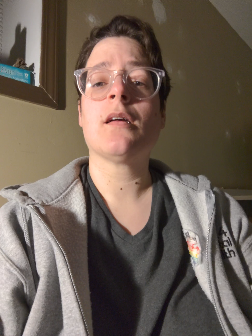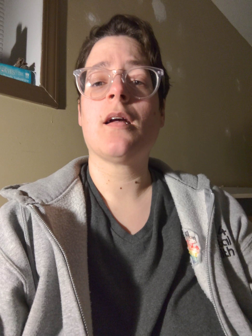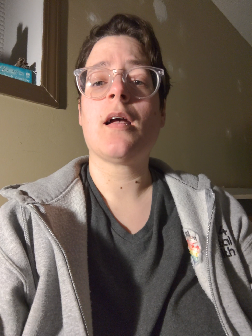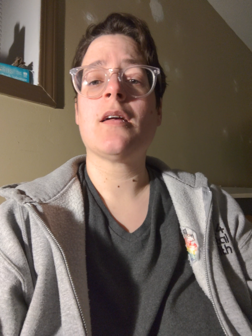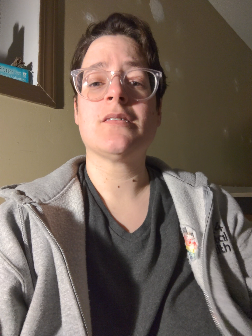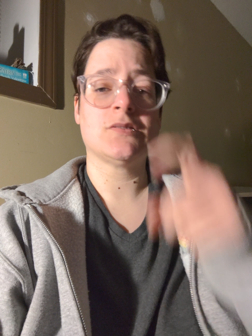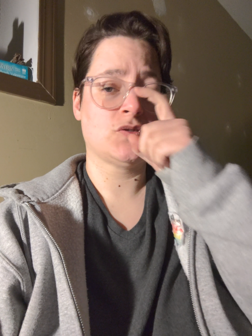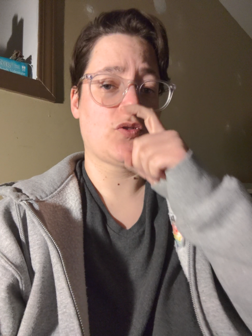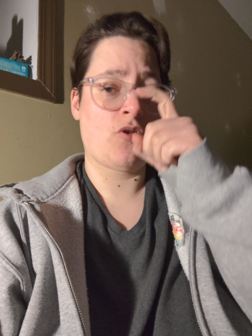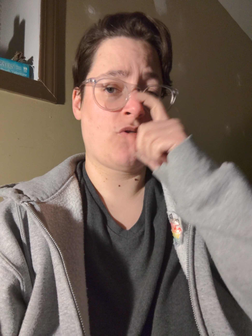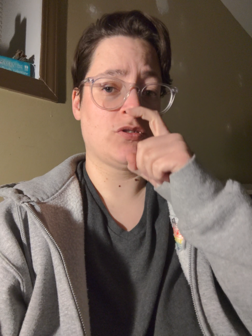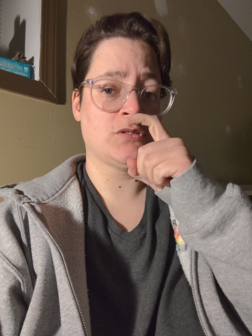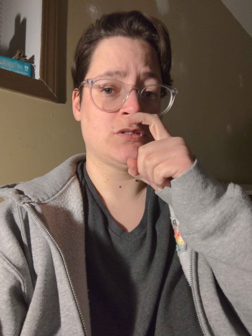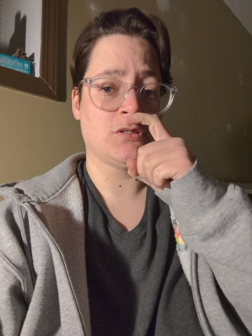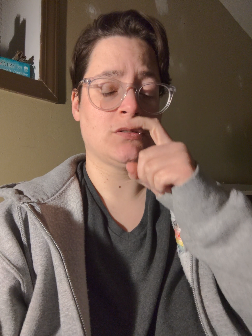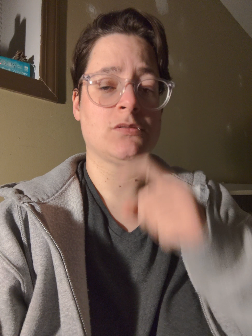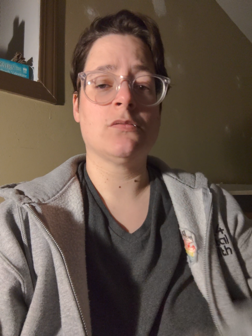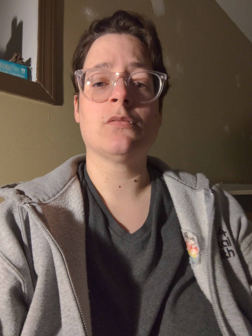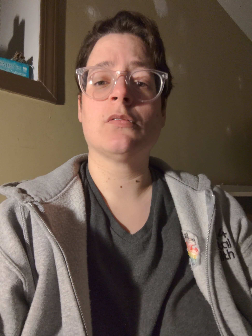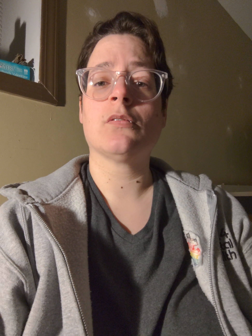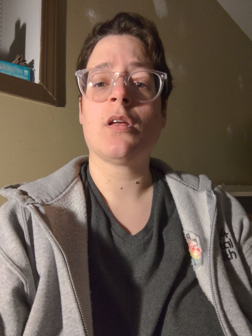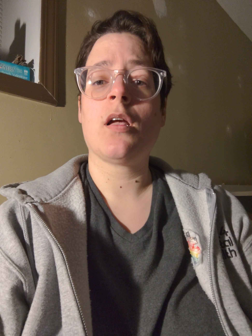doll